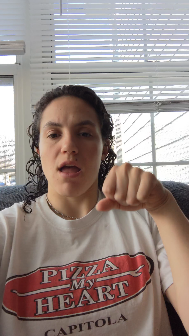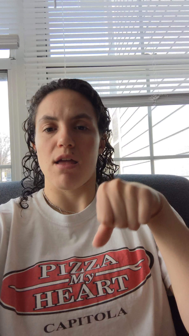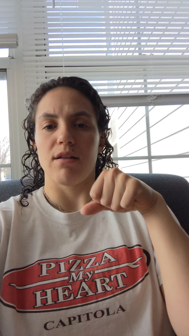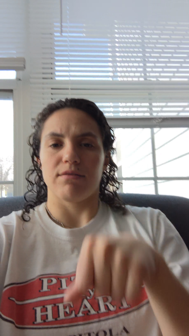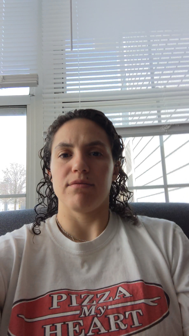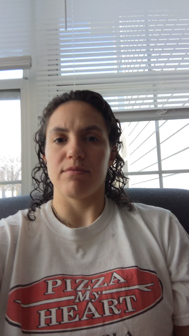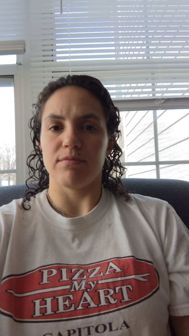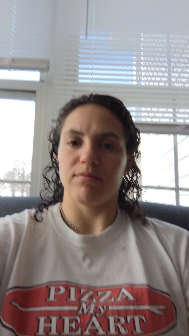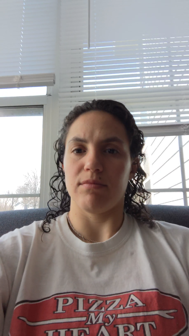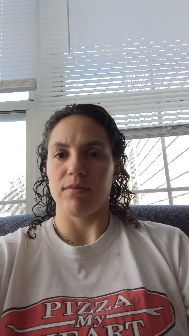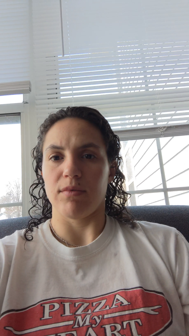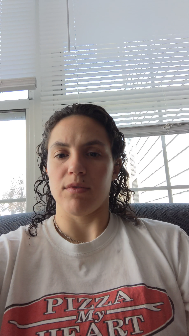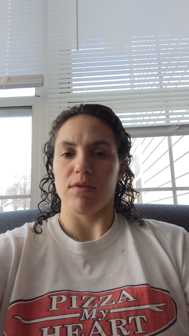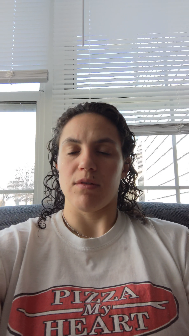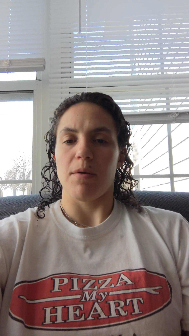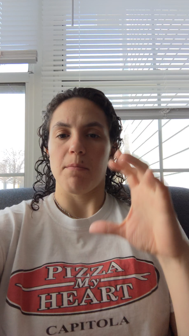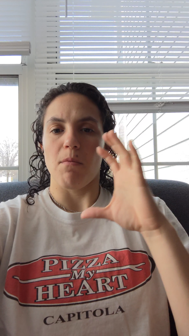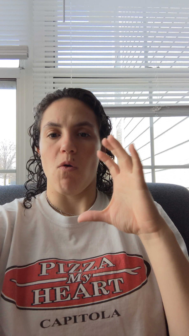ball